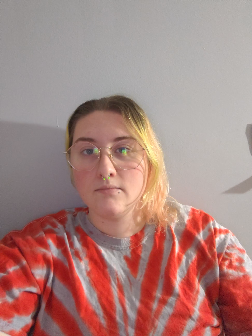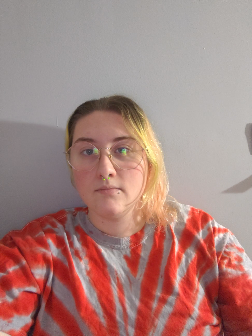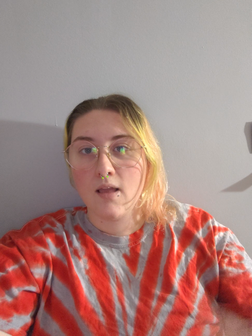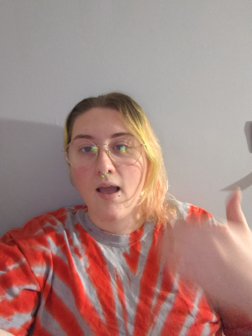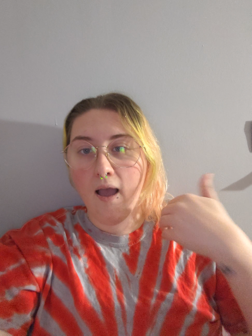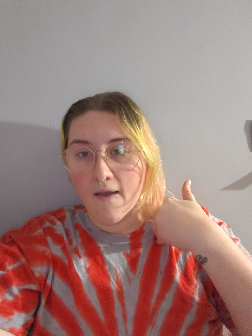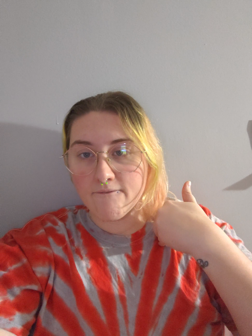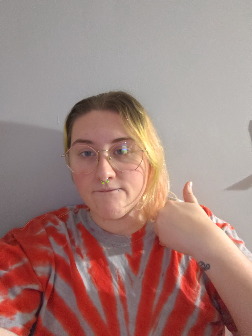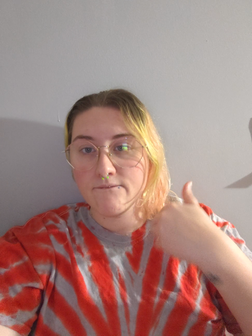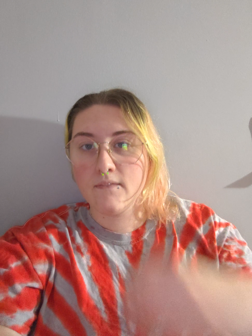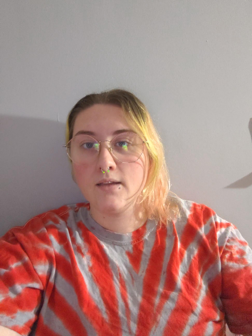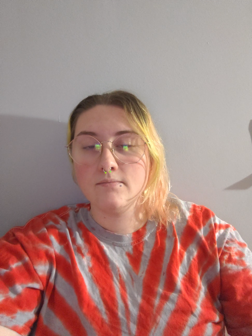have